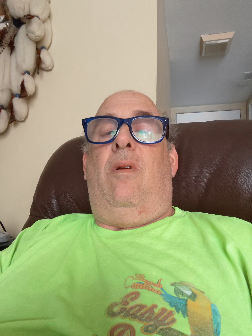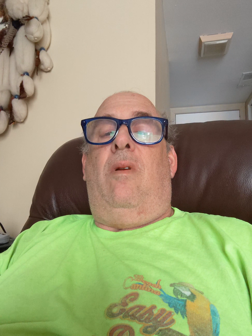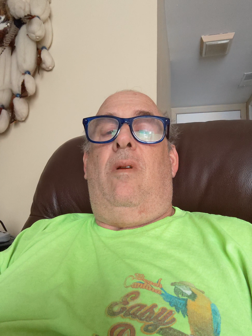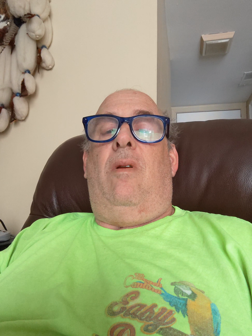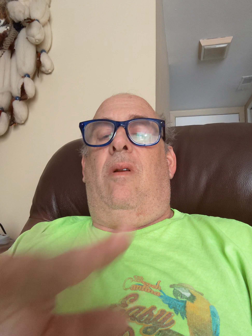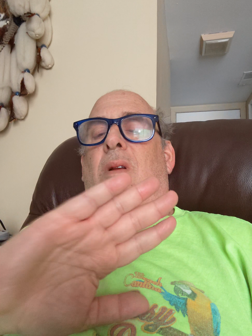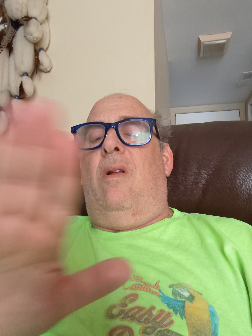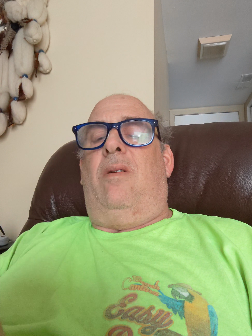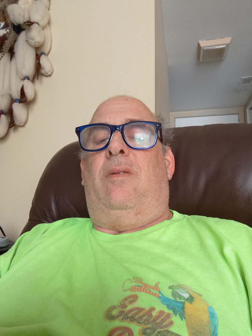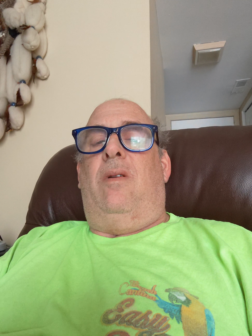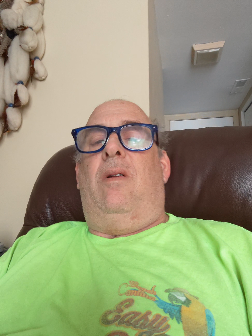clean